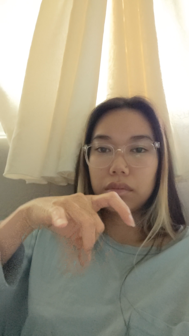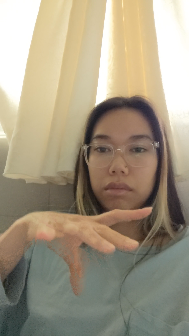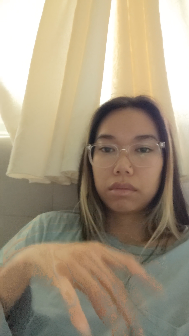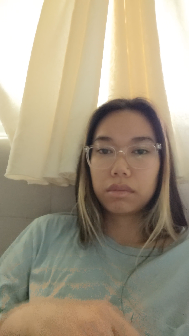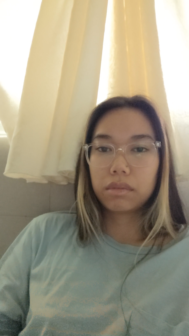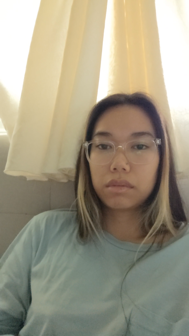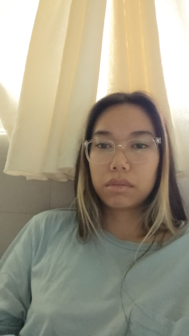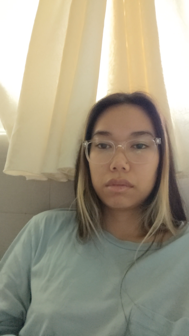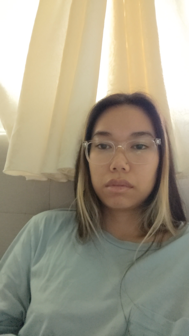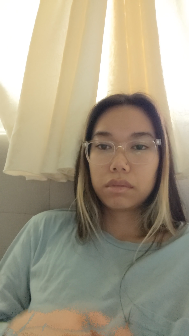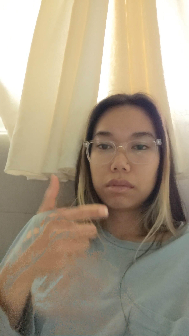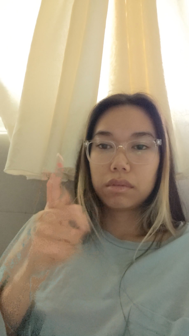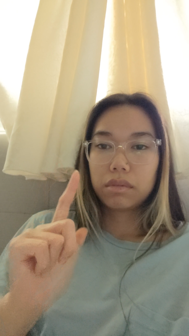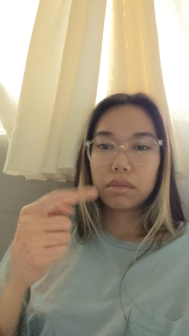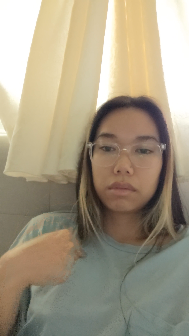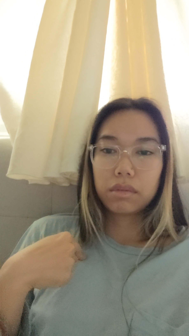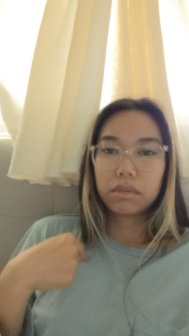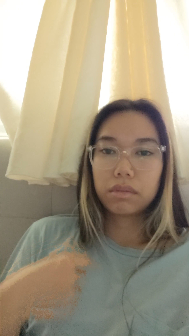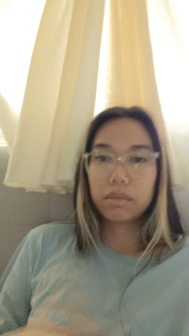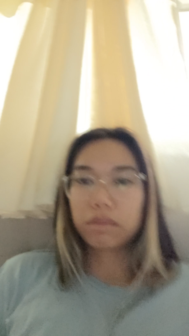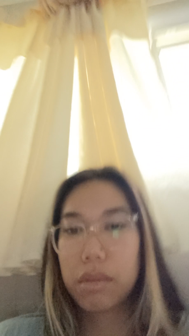let me